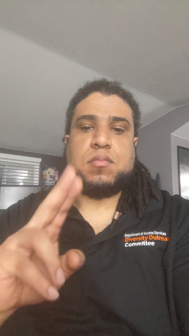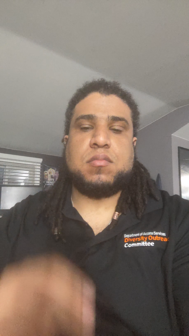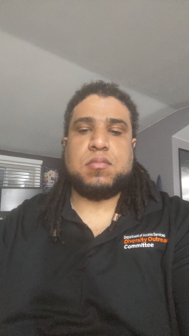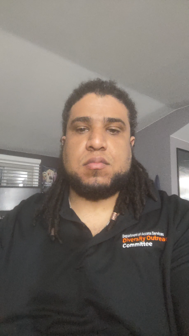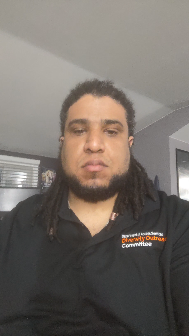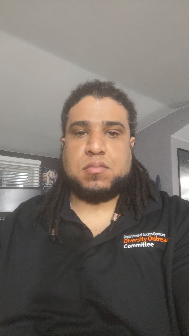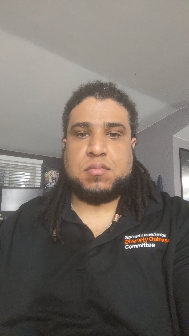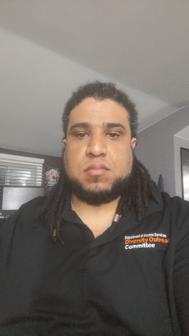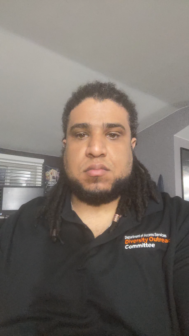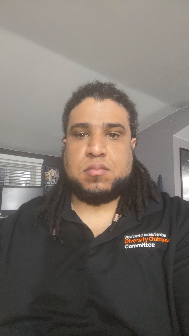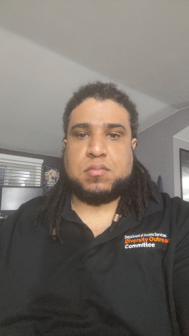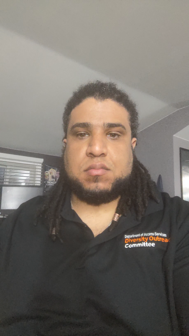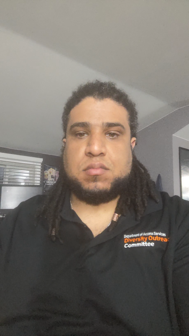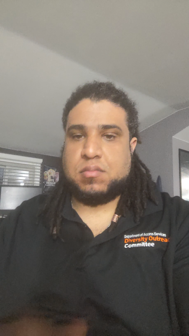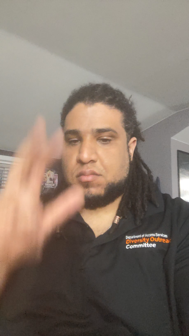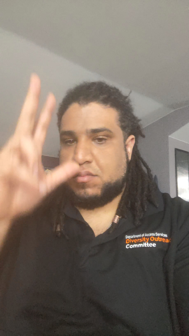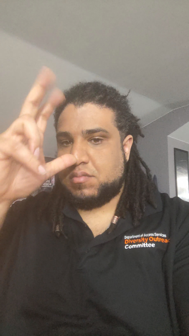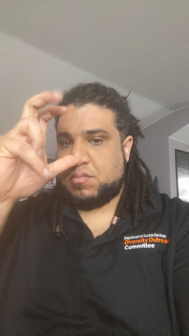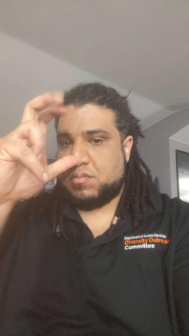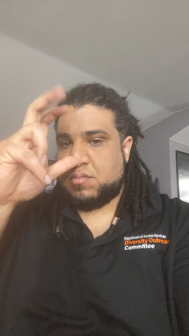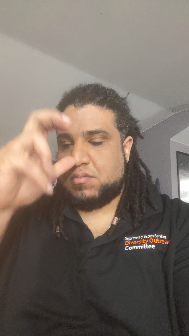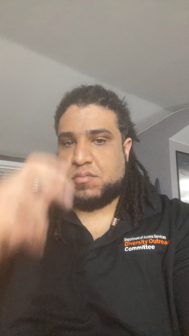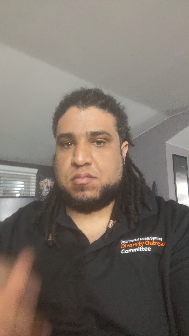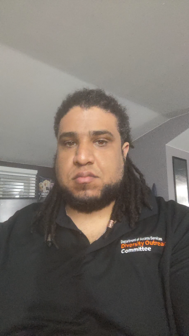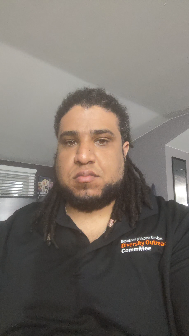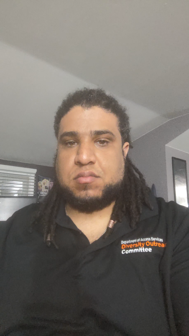ant